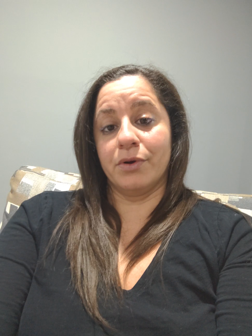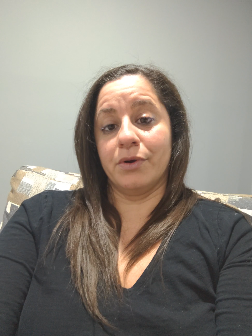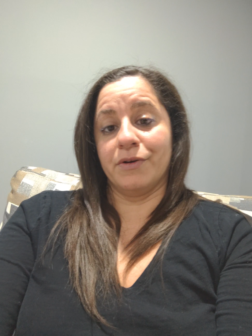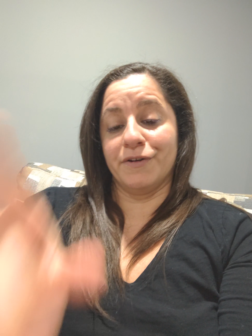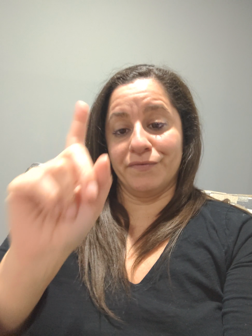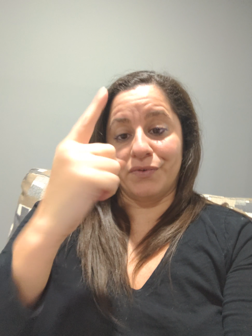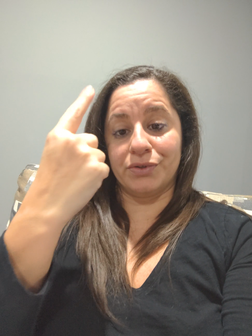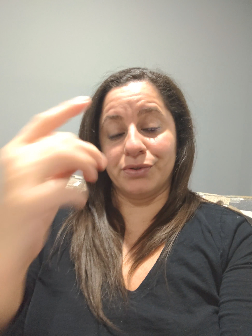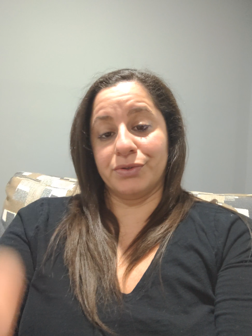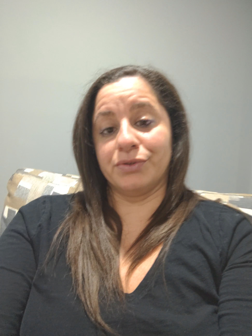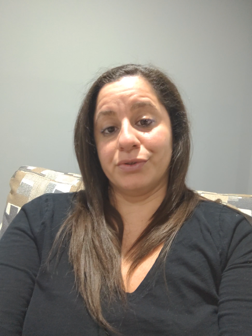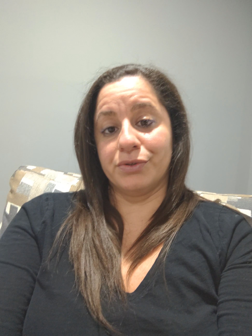first